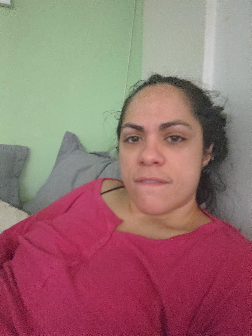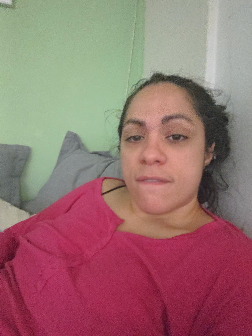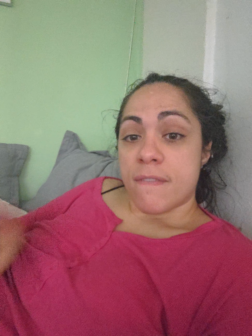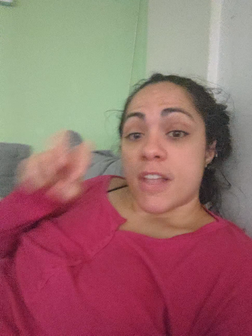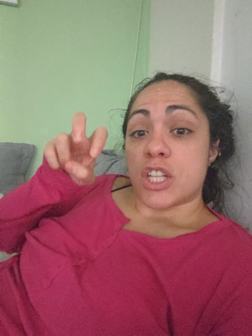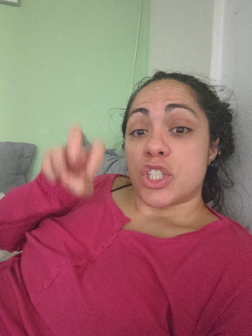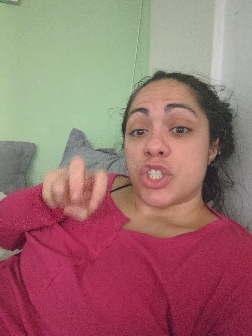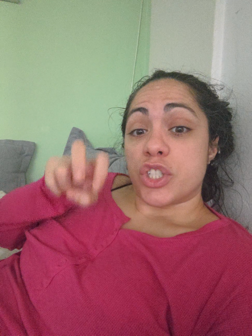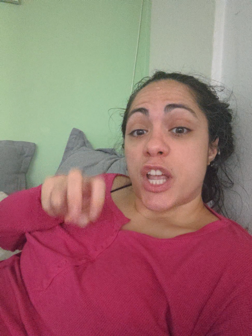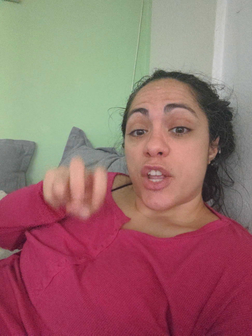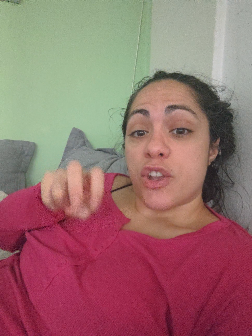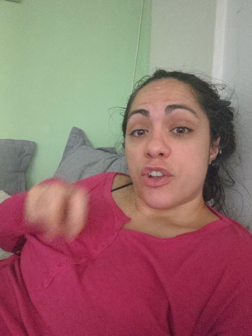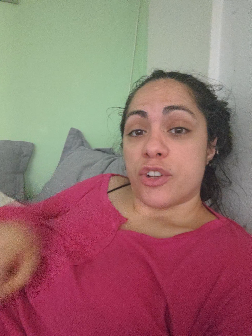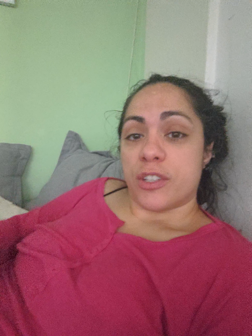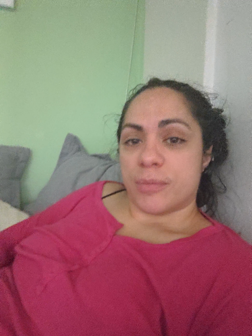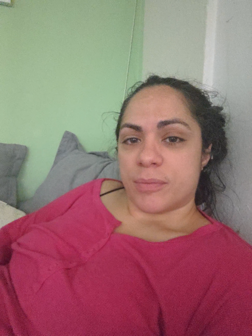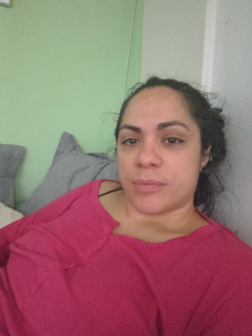chair